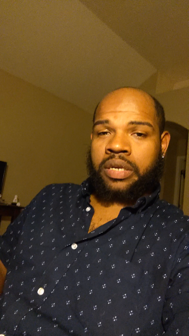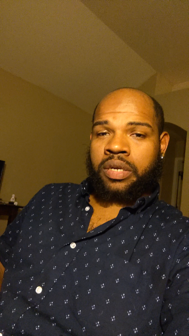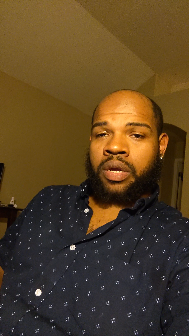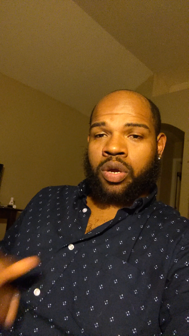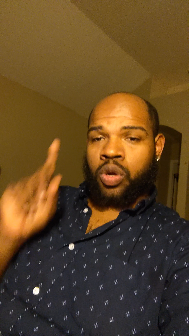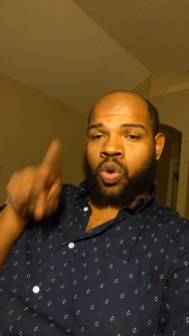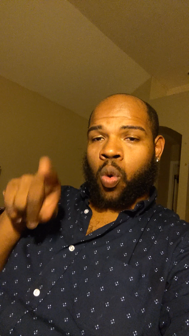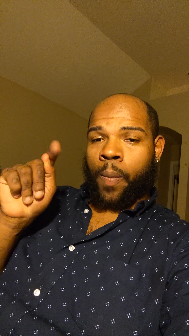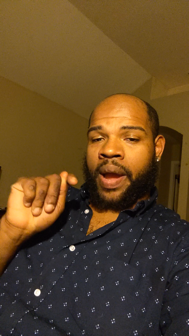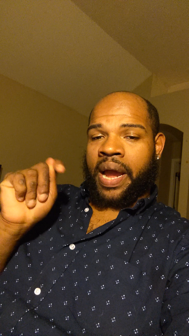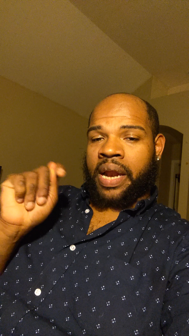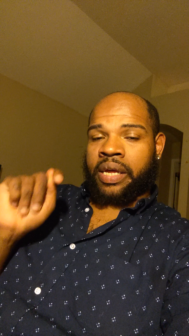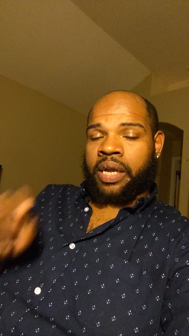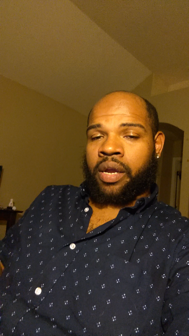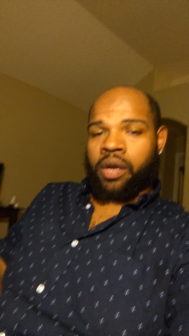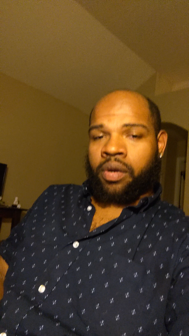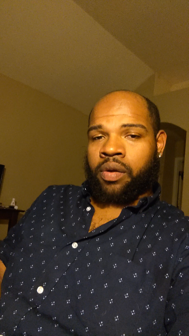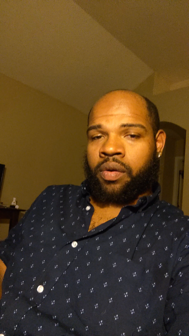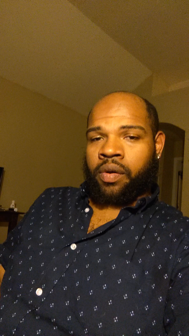go potty